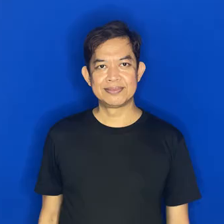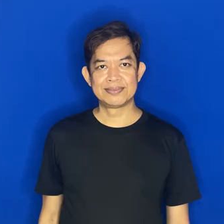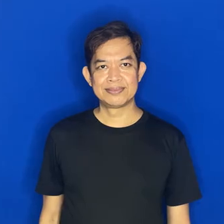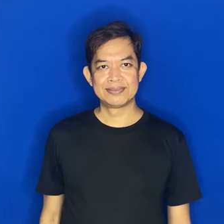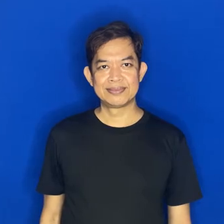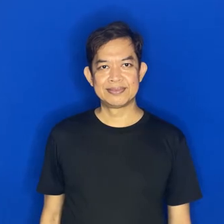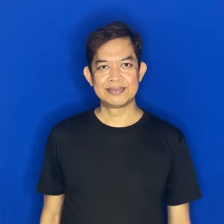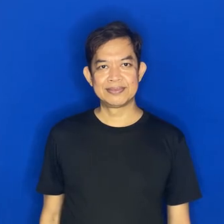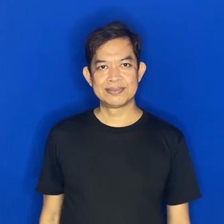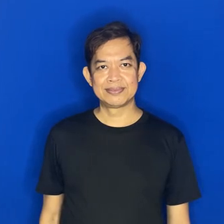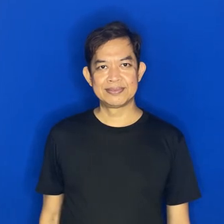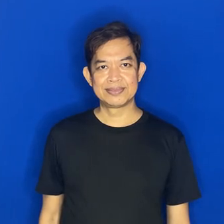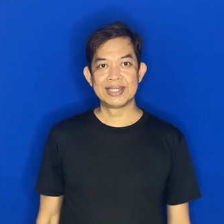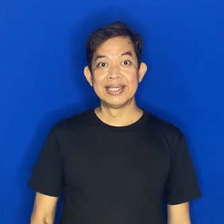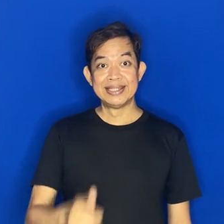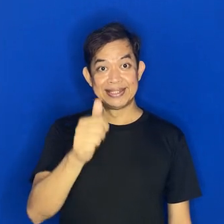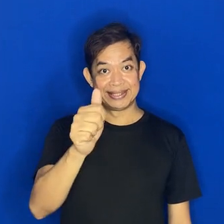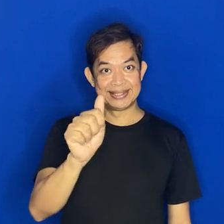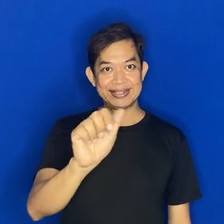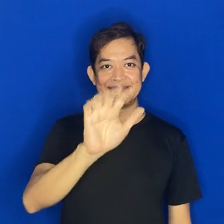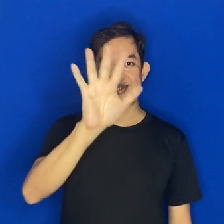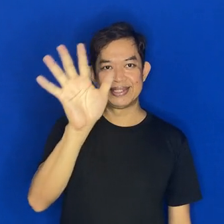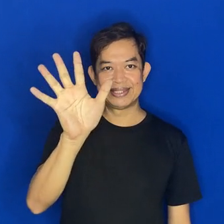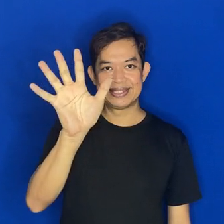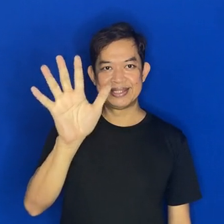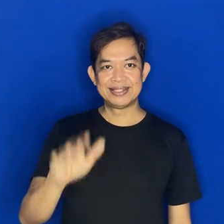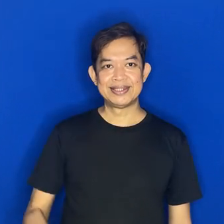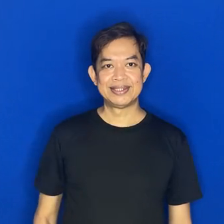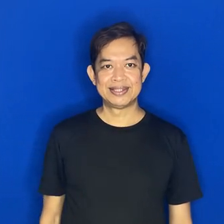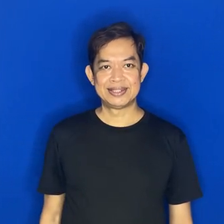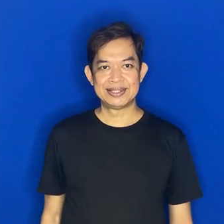good morning